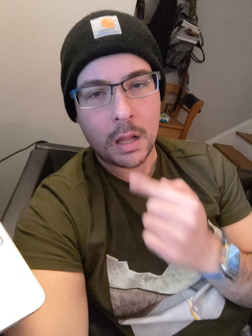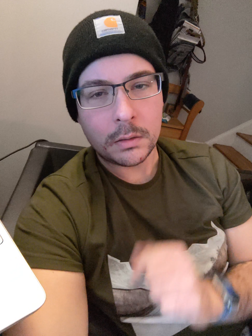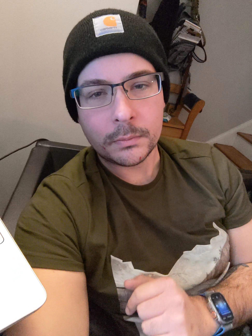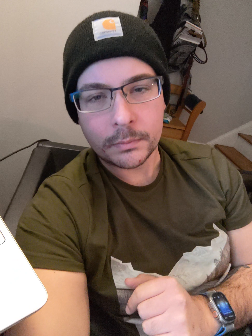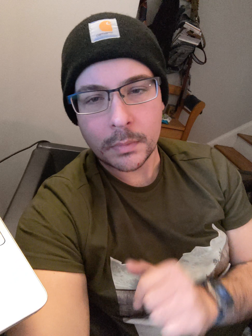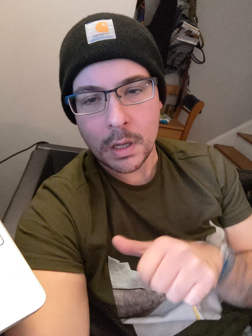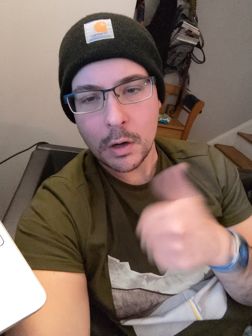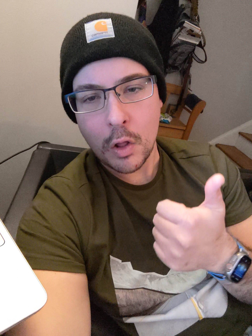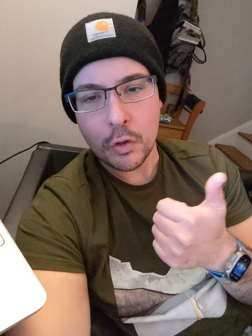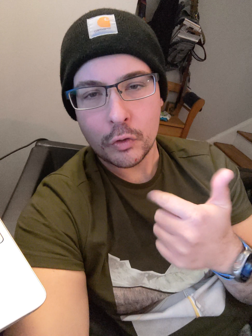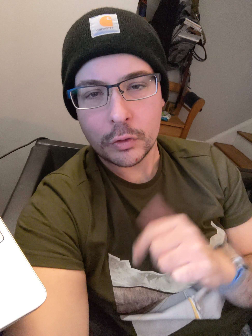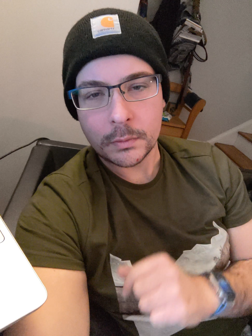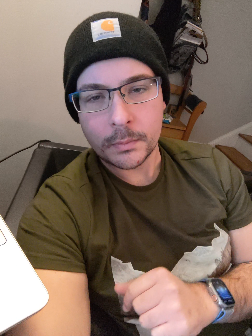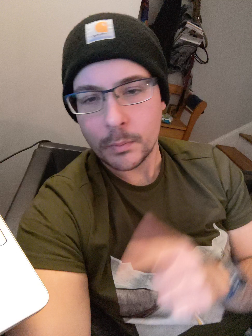another